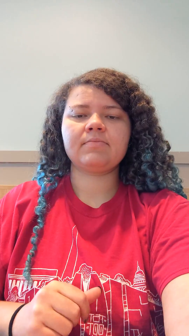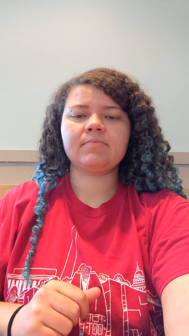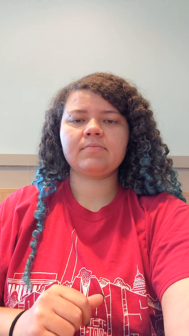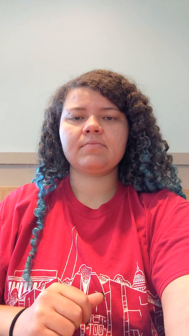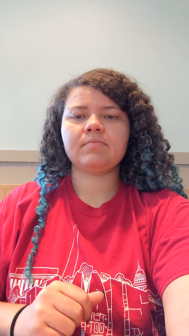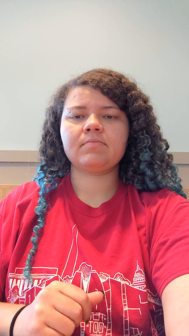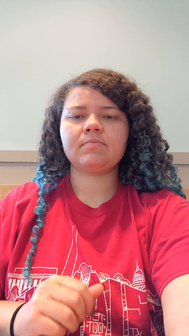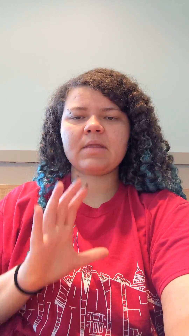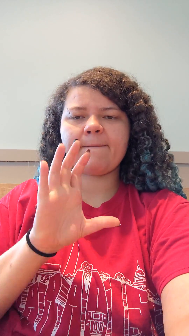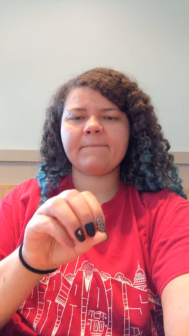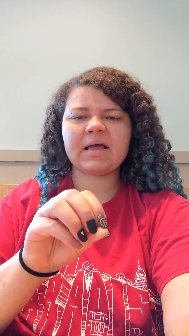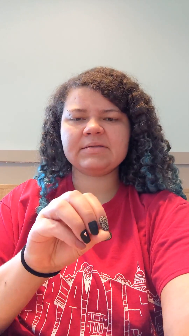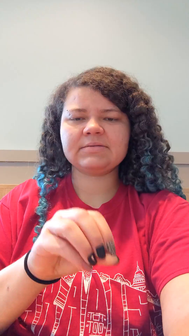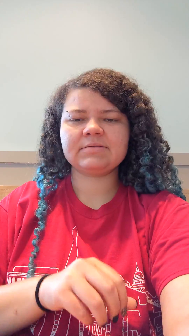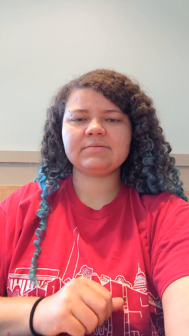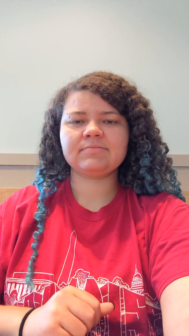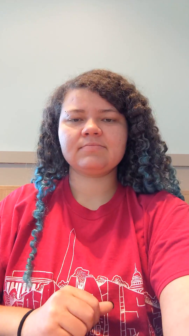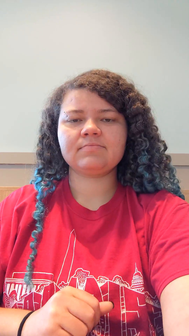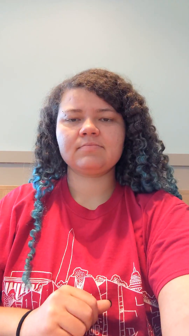bite